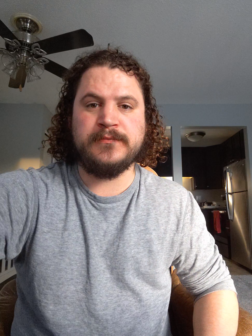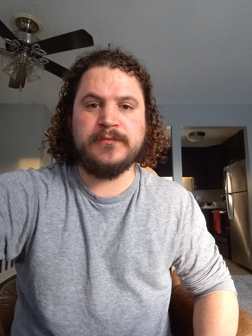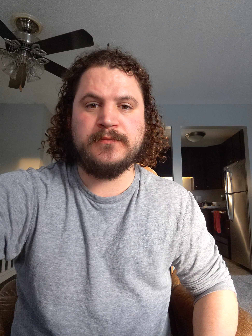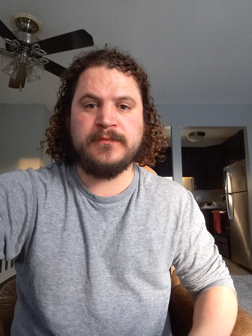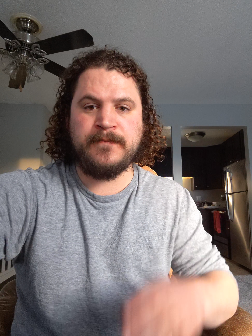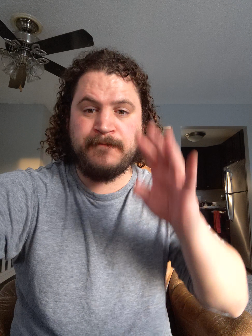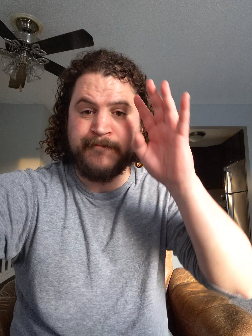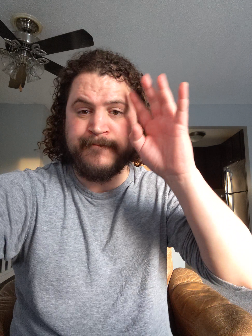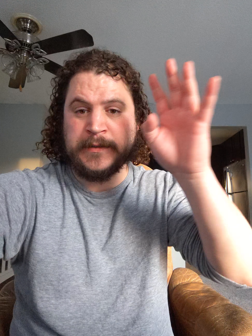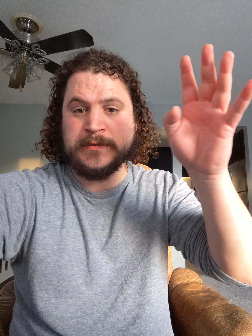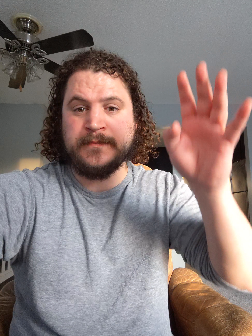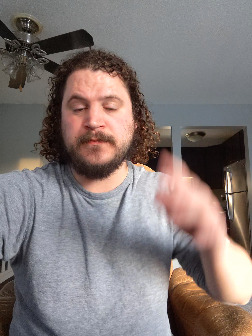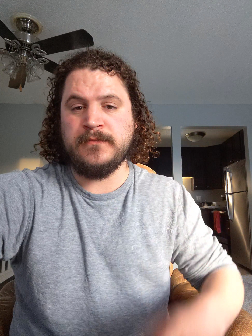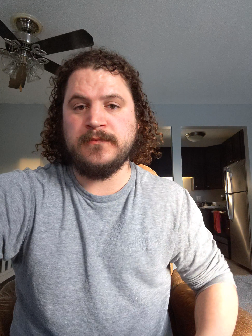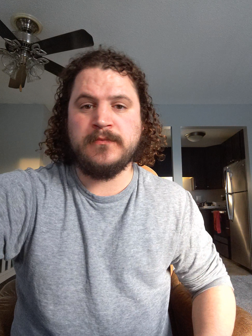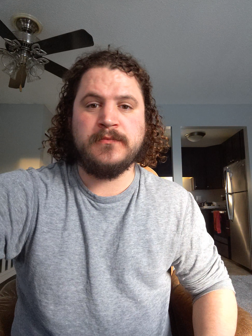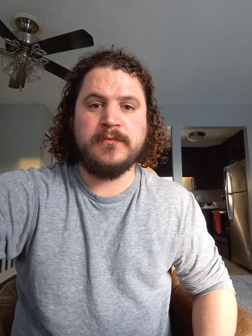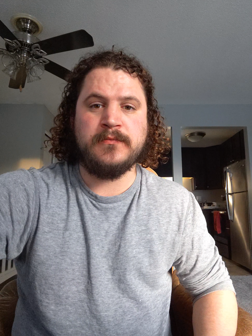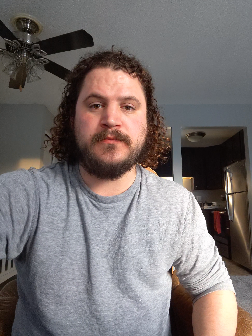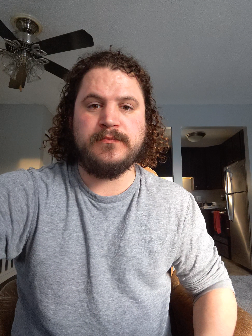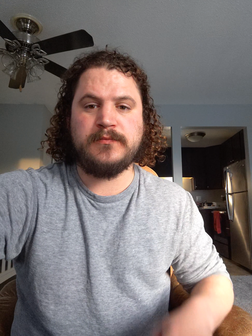pretend